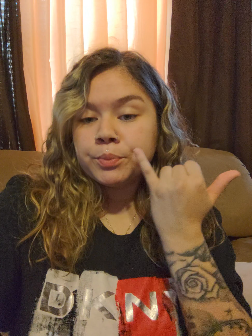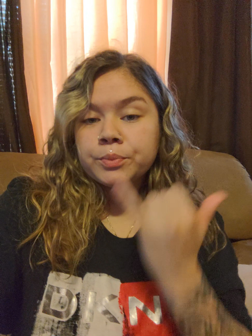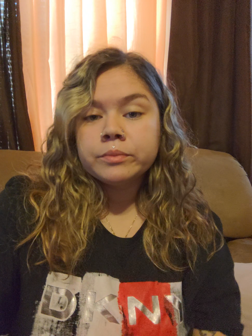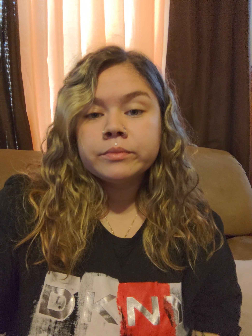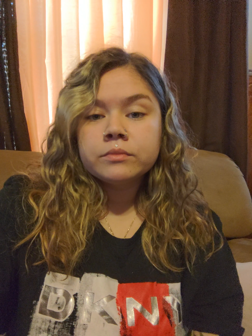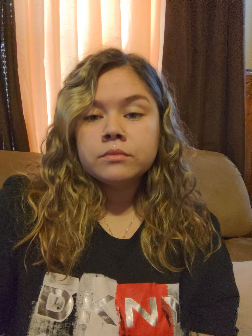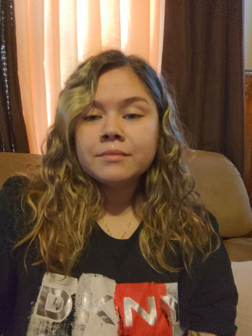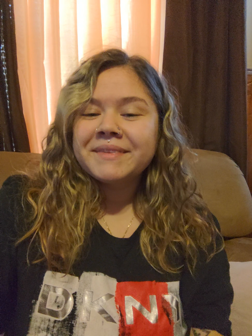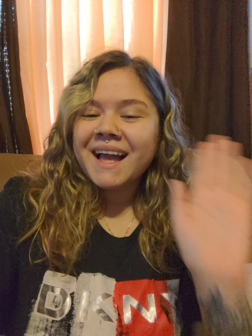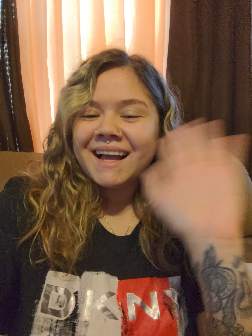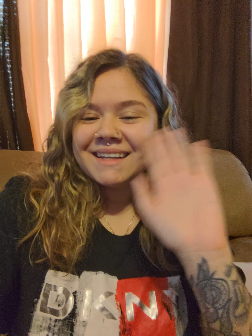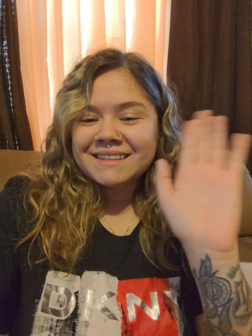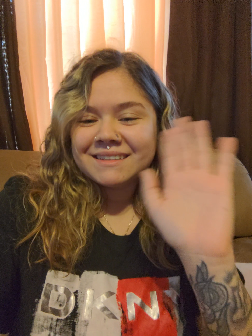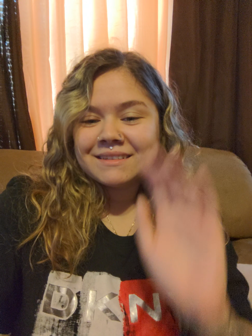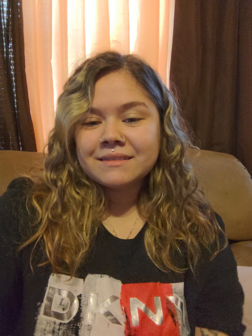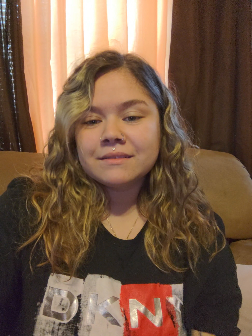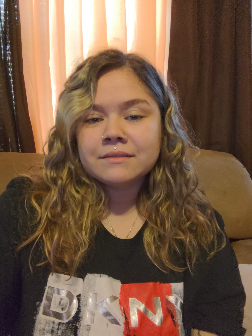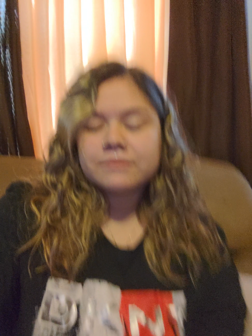hi